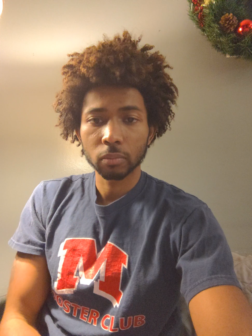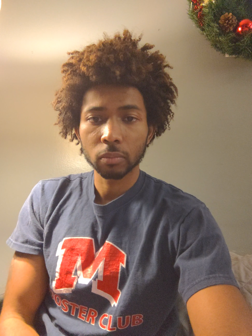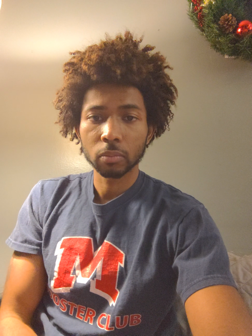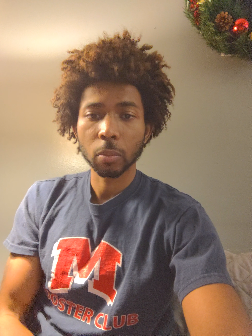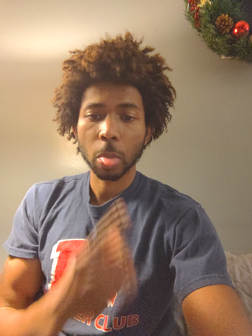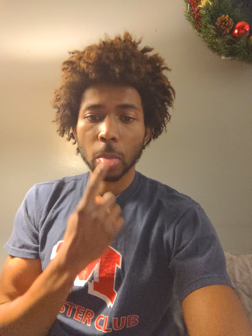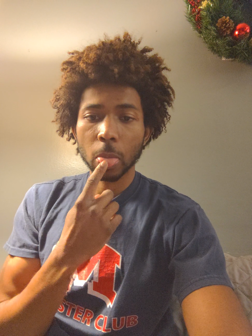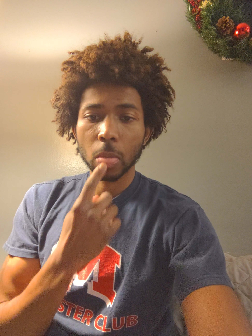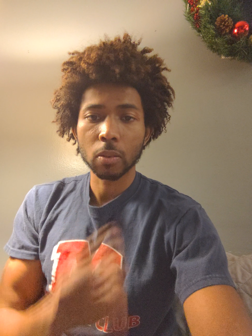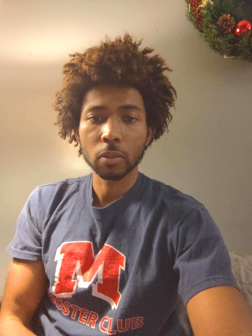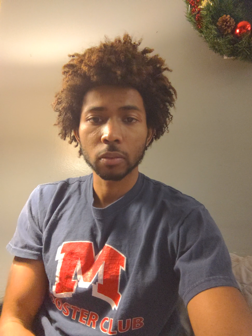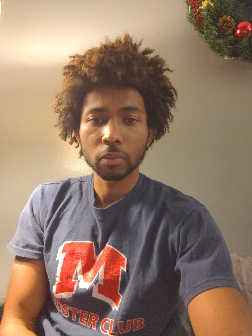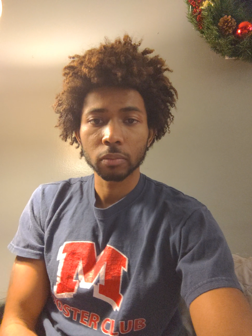tongue